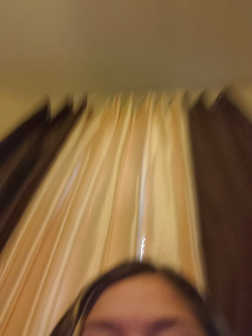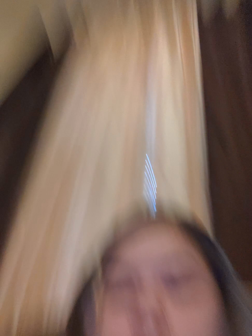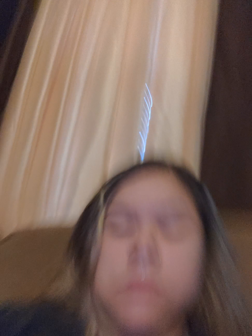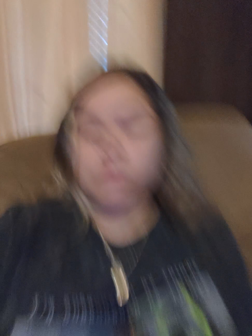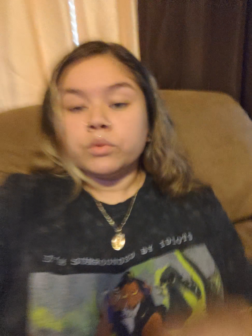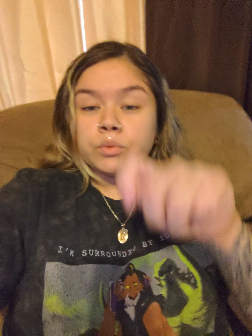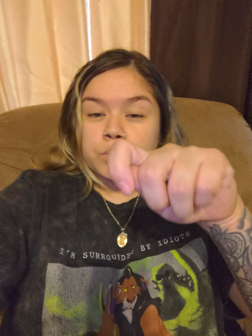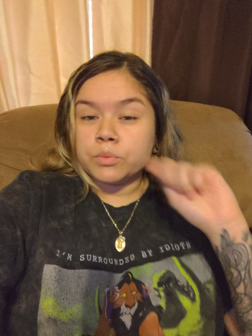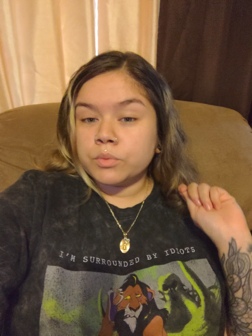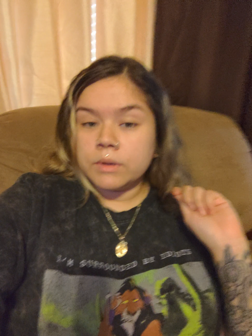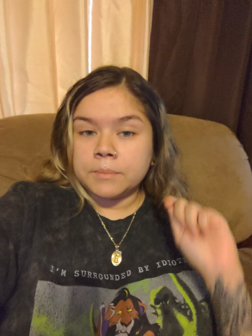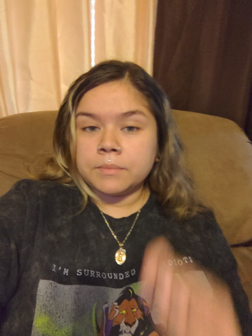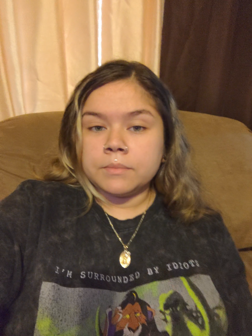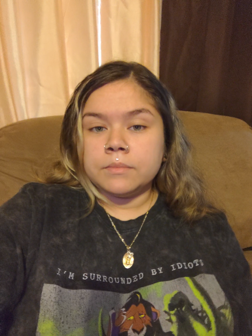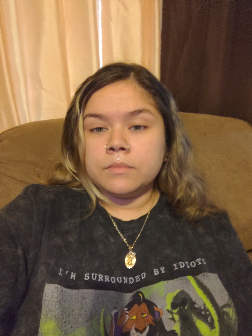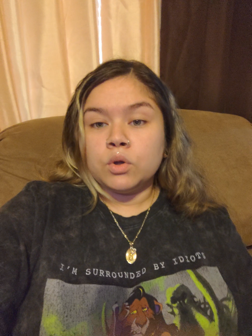rip